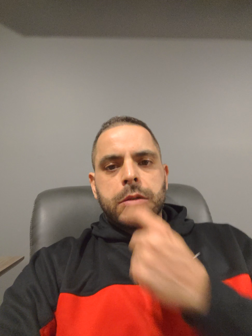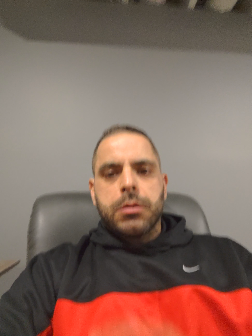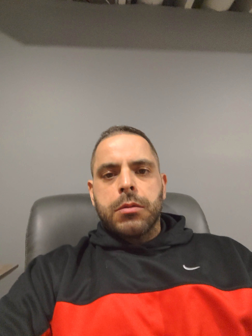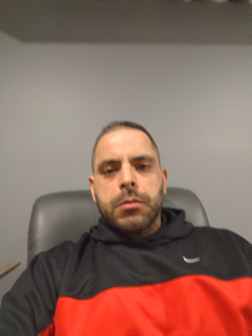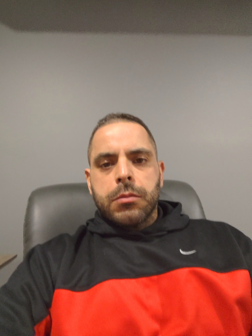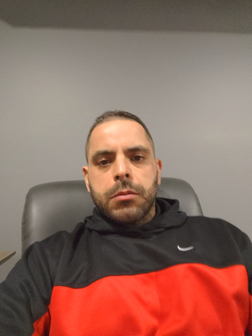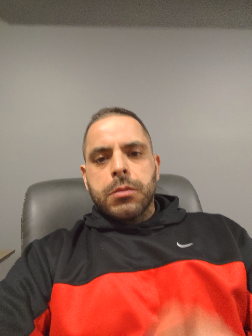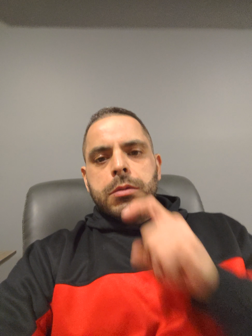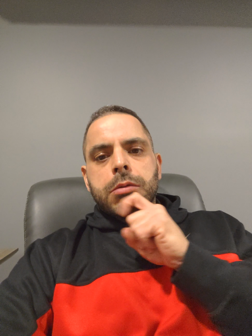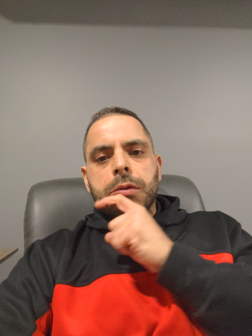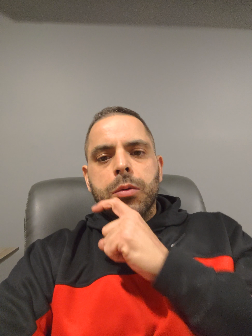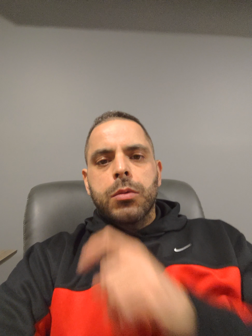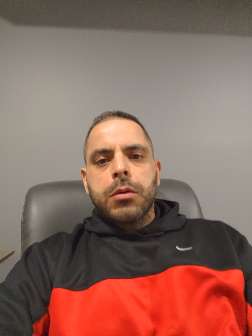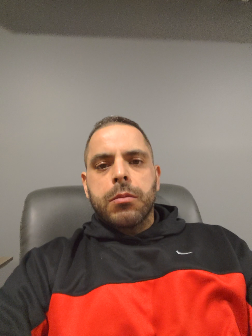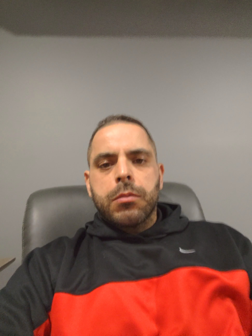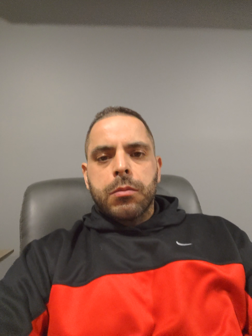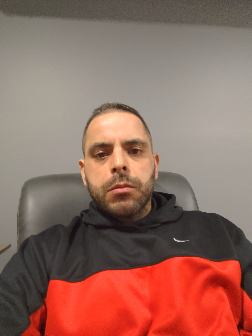cereal